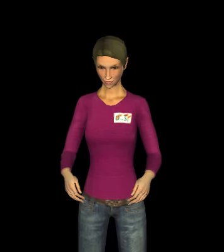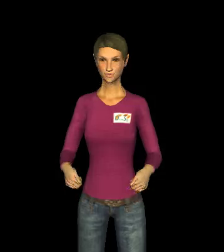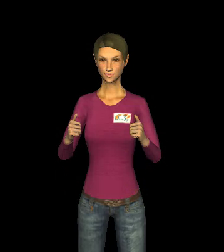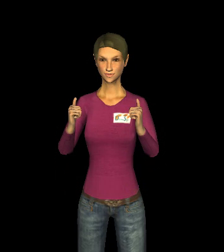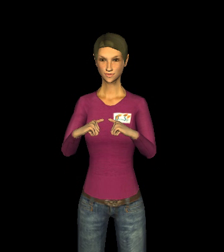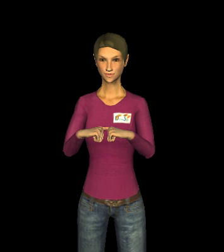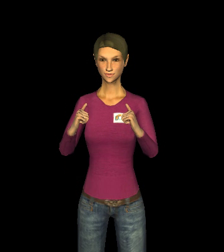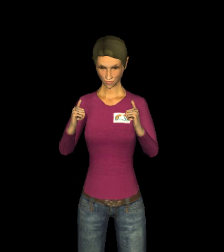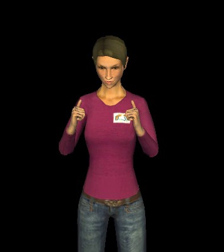حسنا